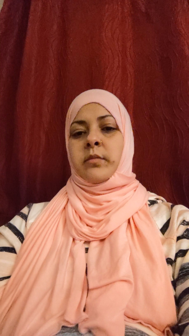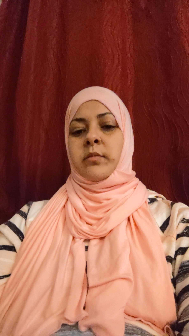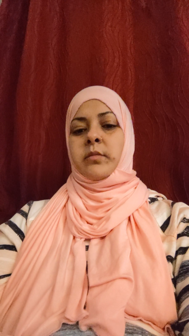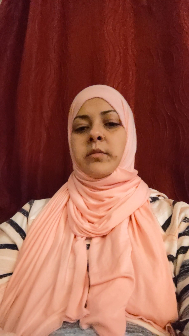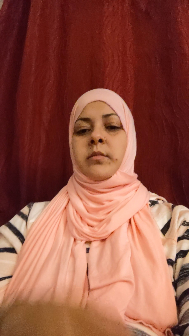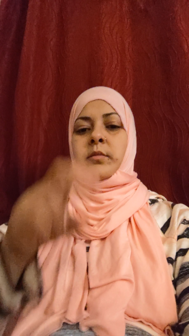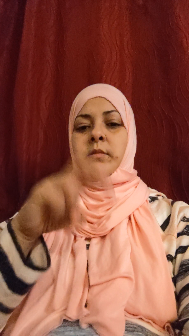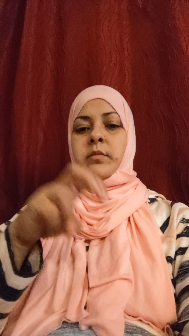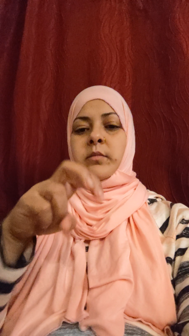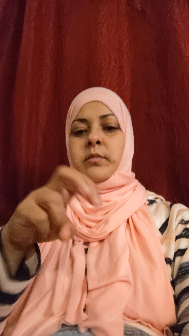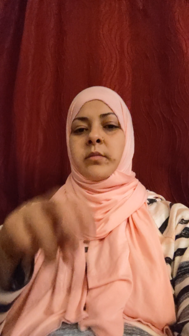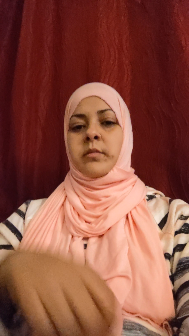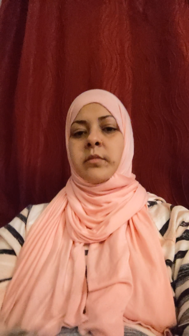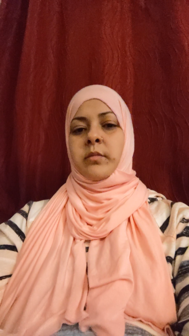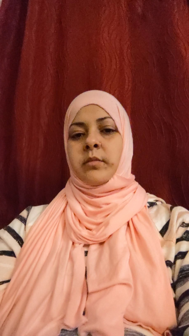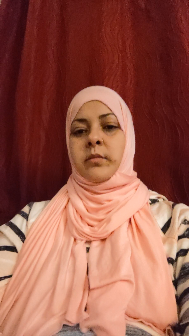potato